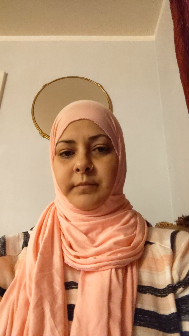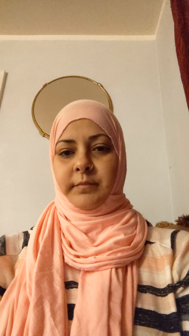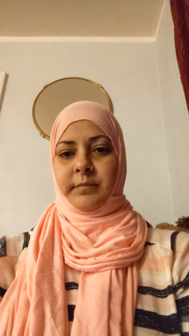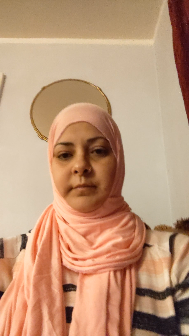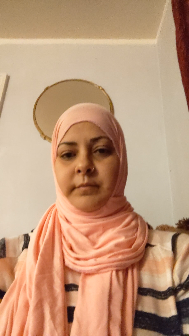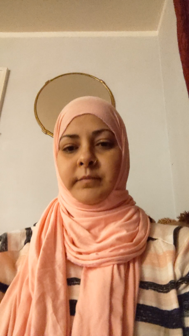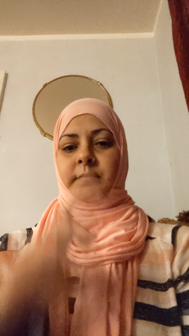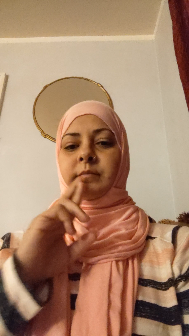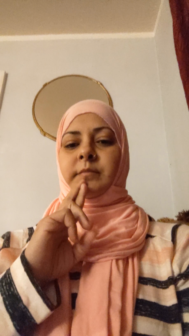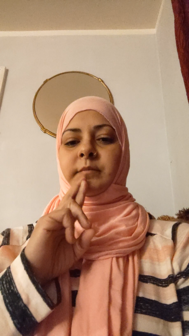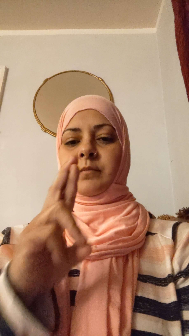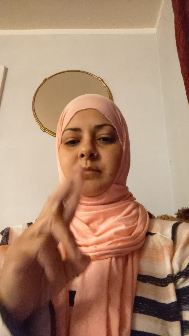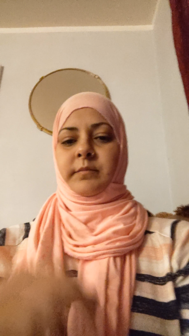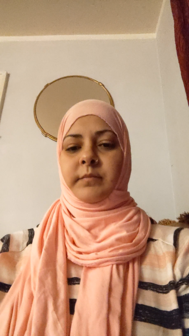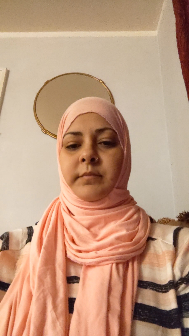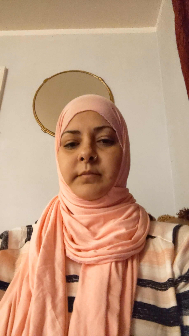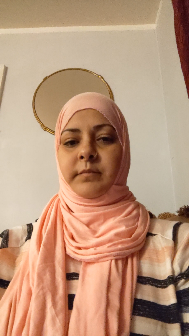are